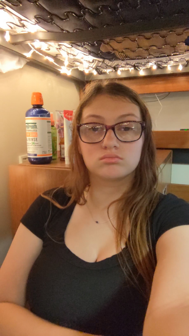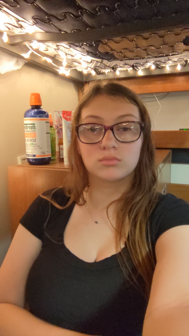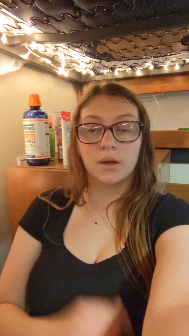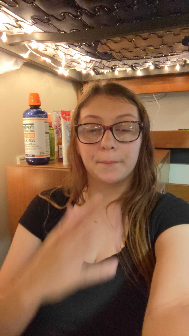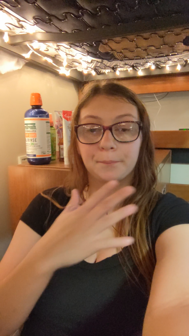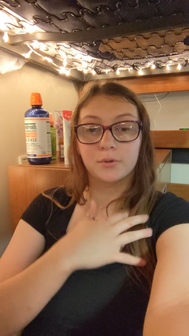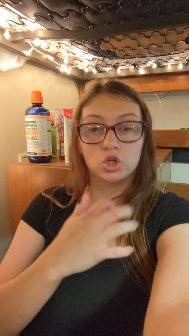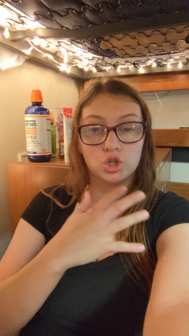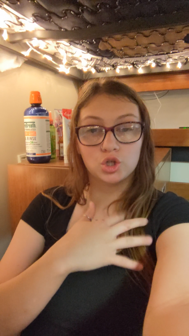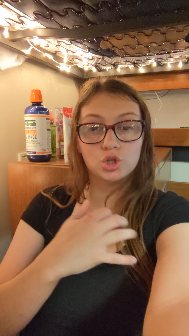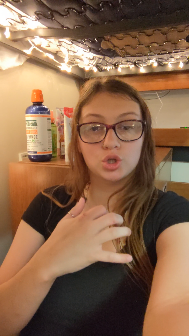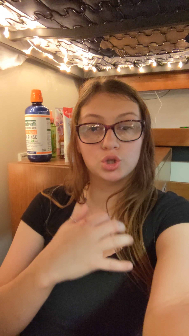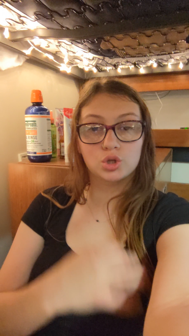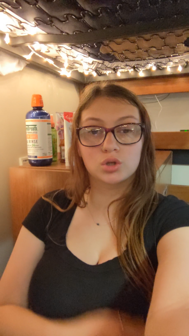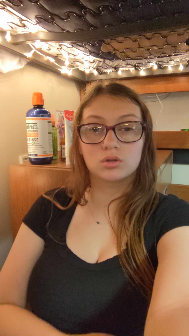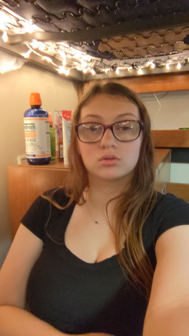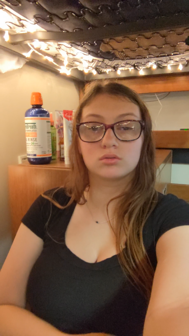bear